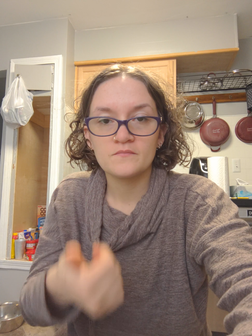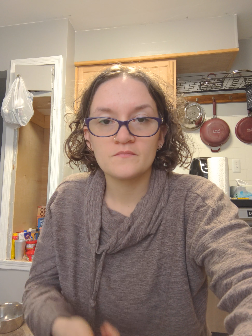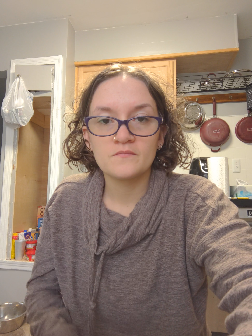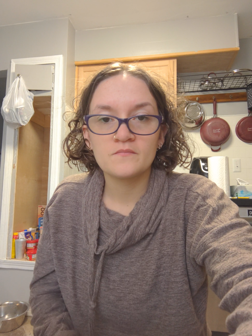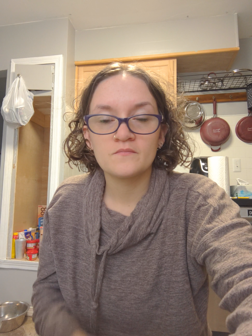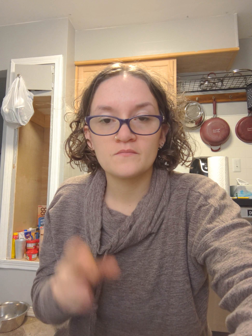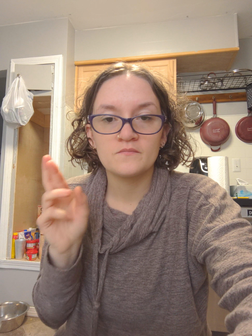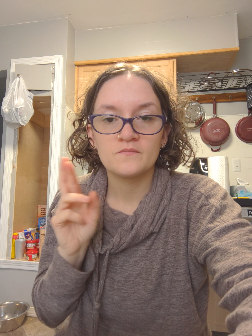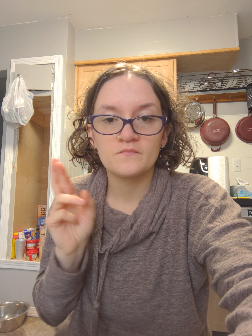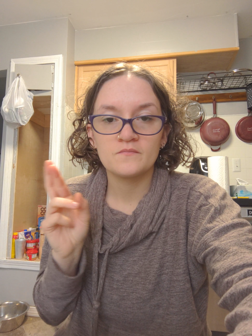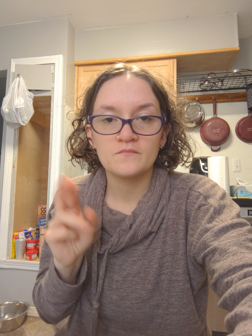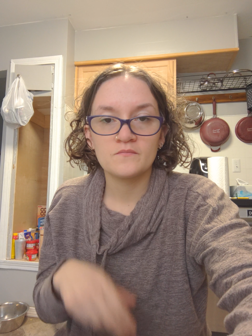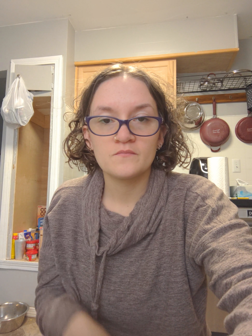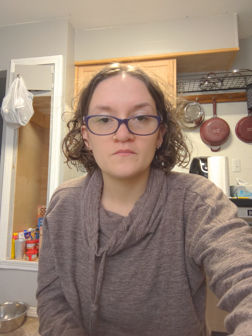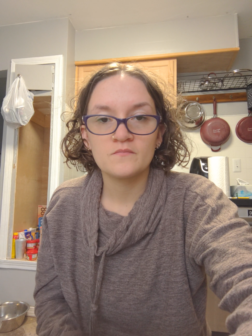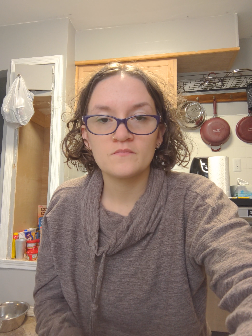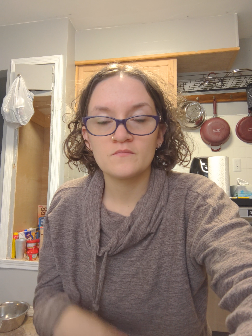refrigerator